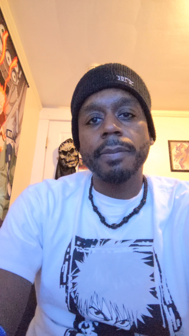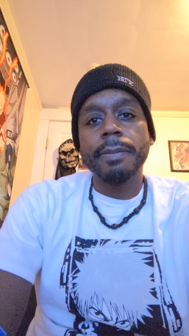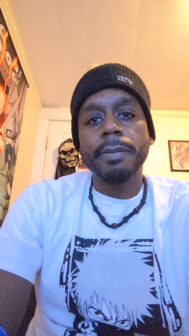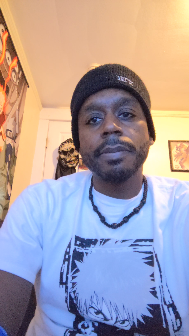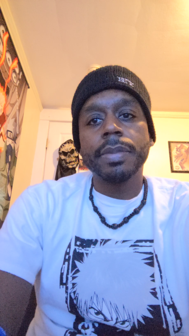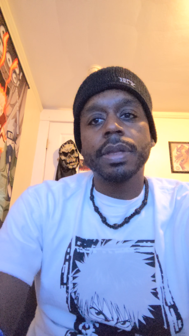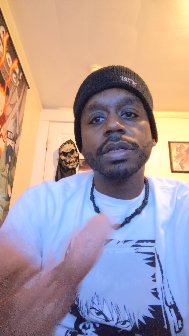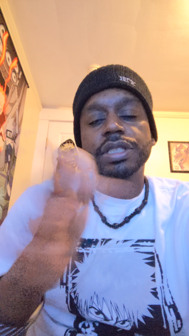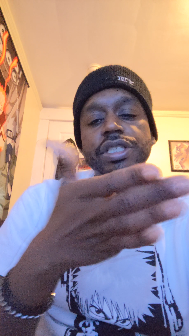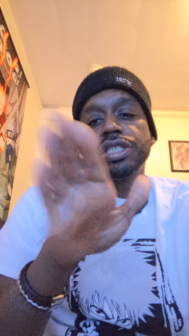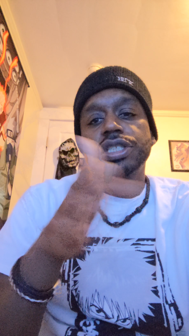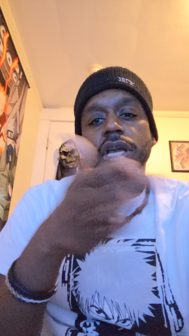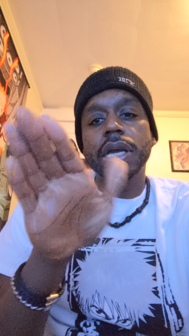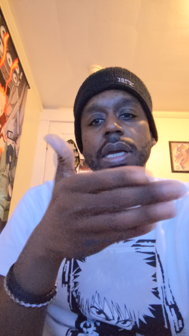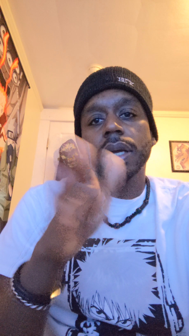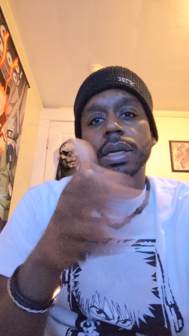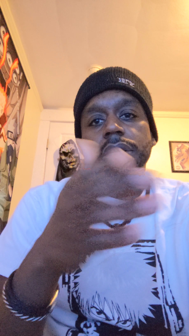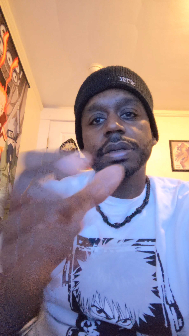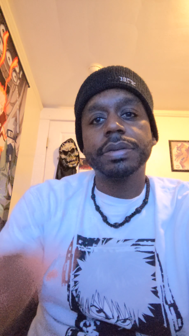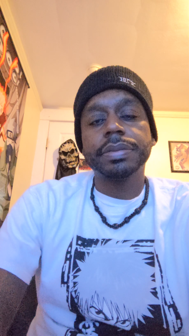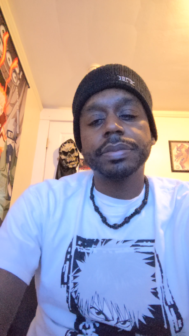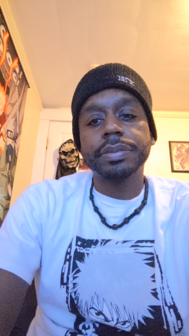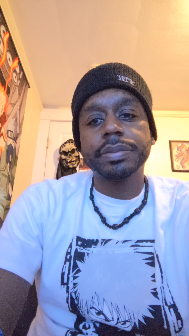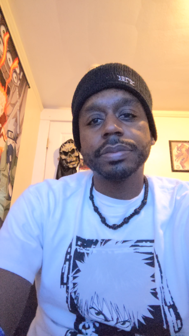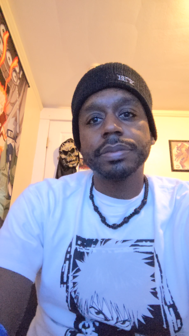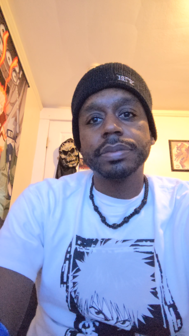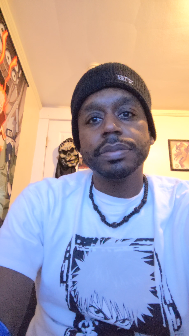share